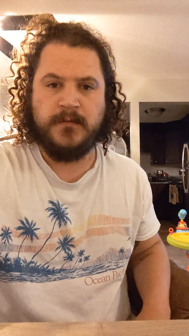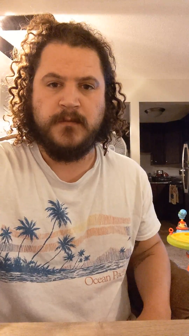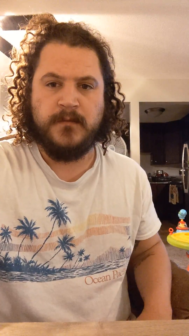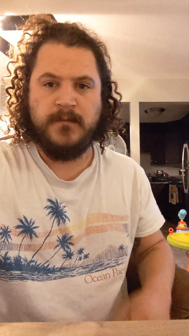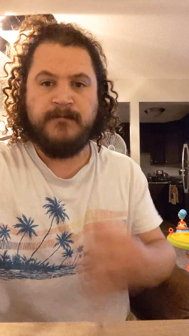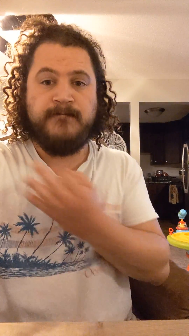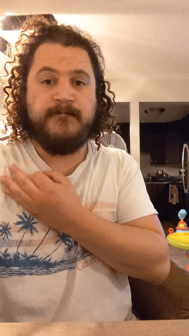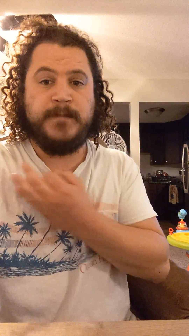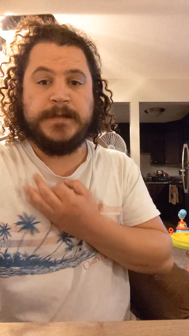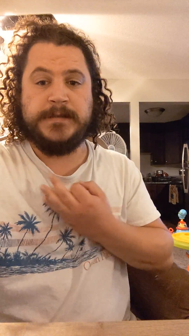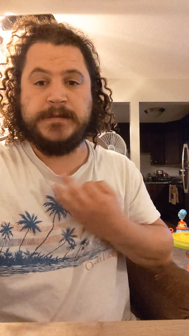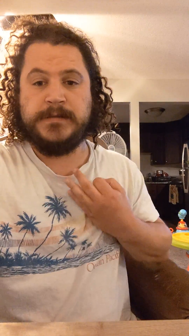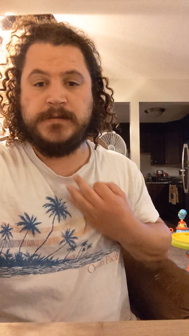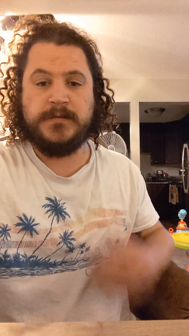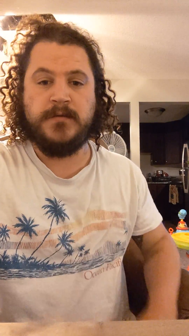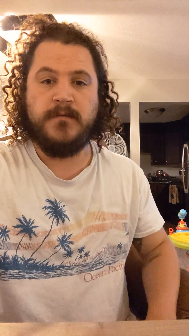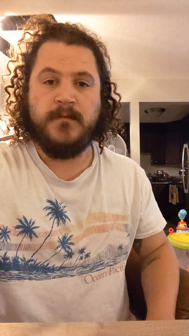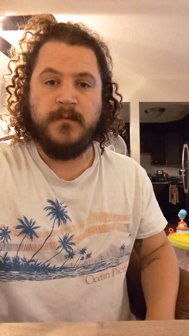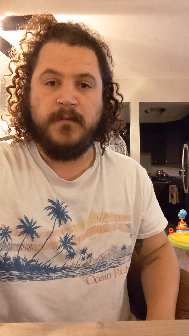beads